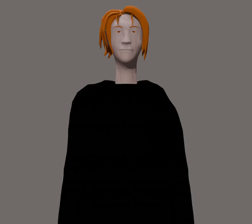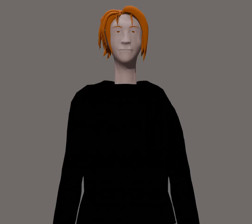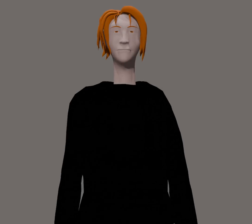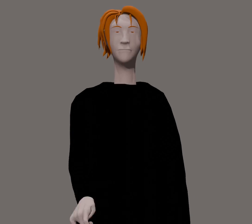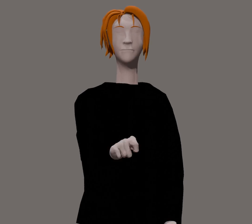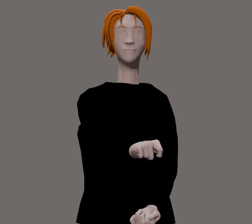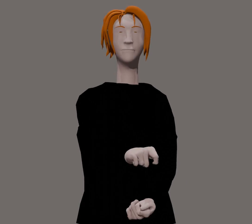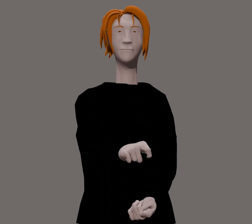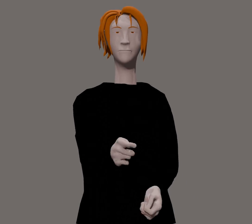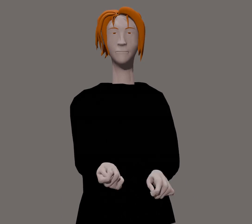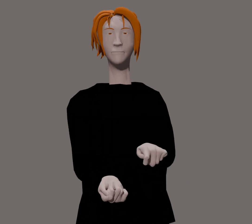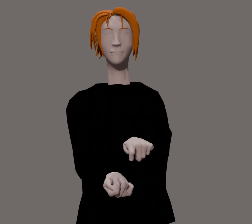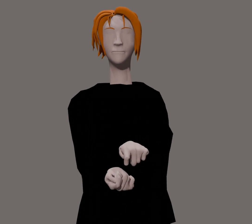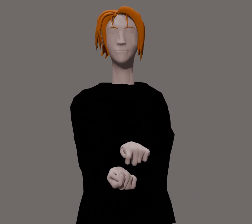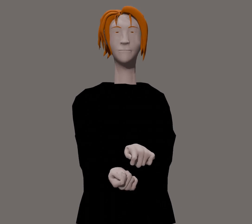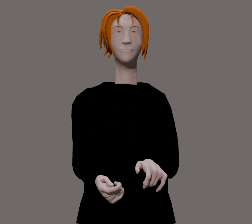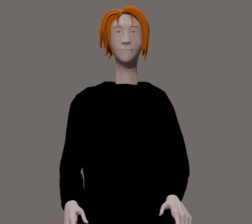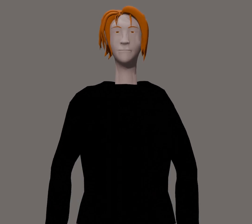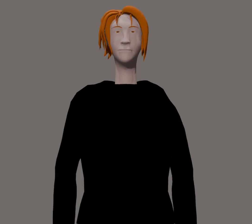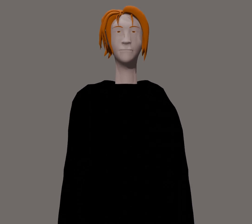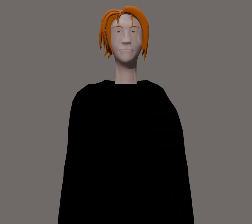Change Adapt